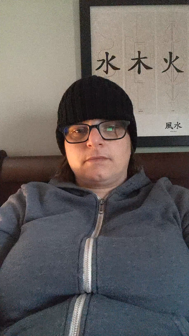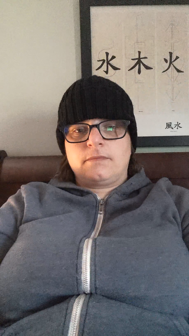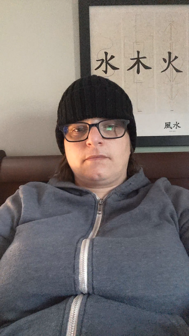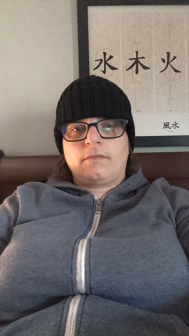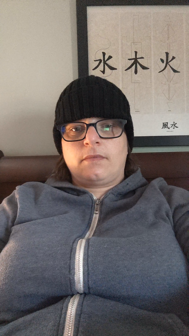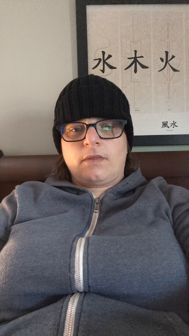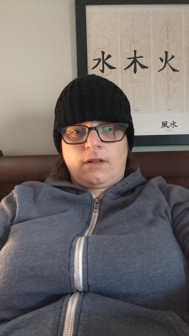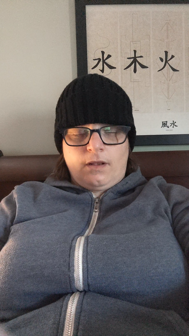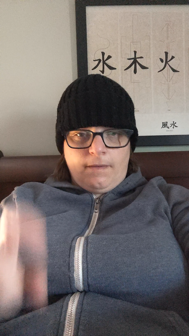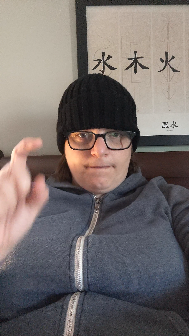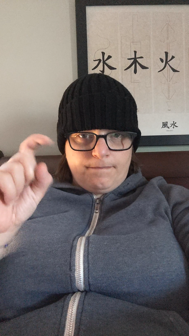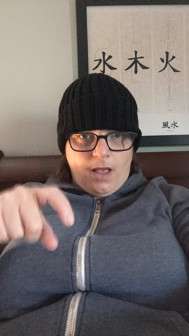must